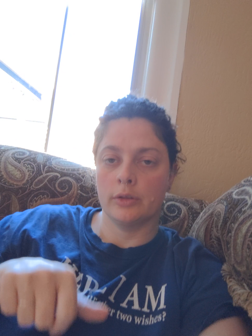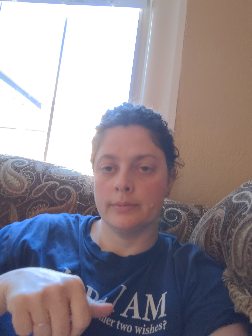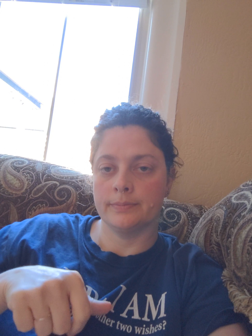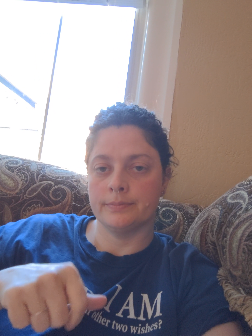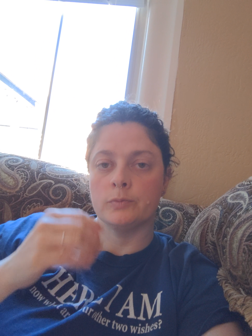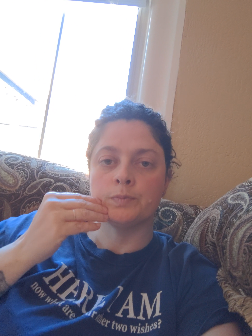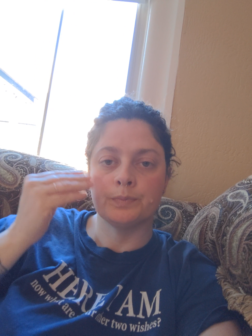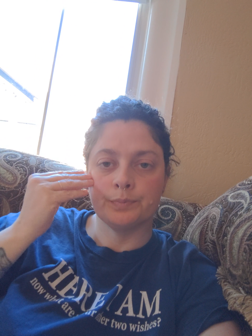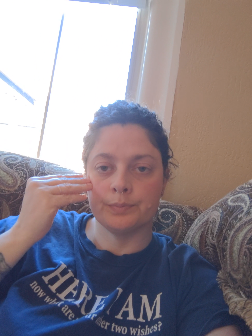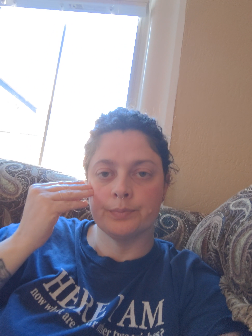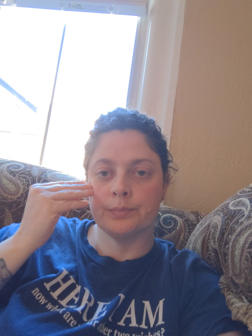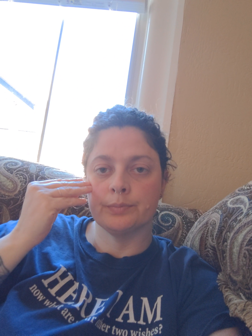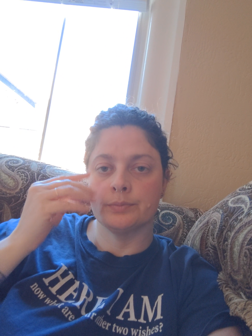home